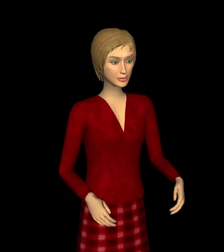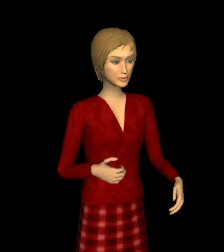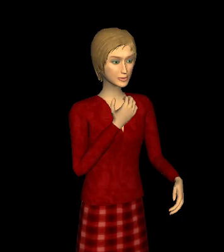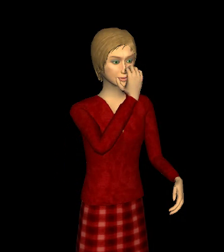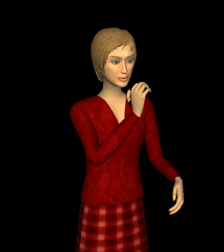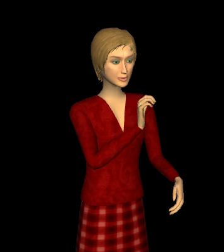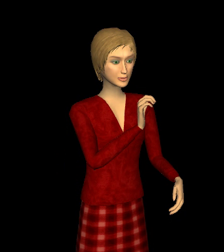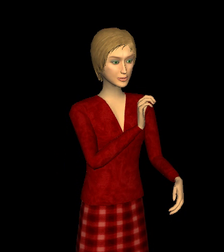حرارة